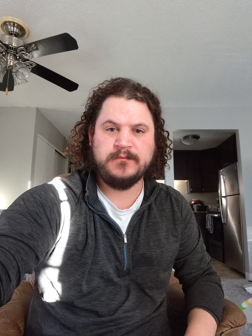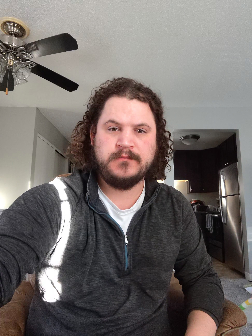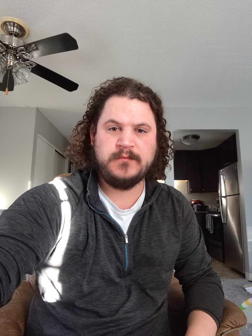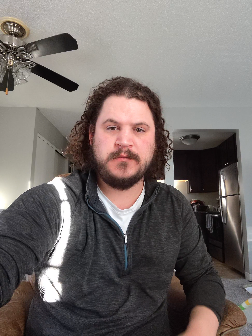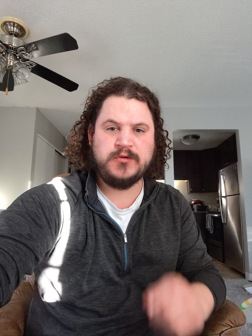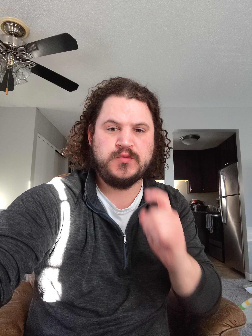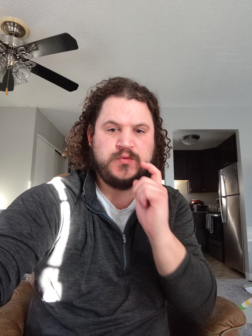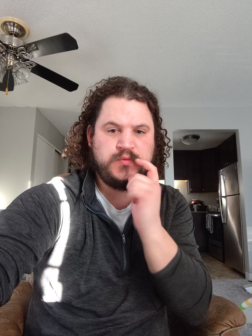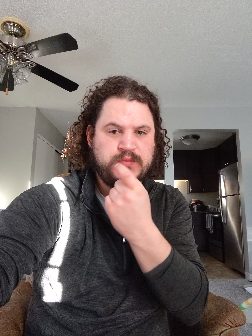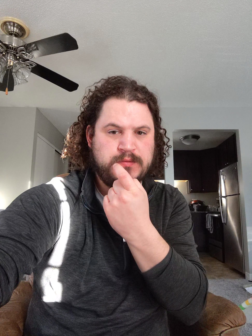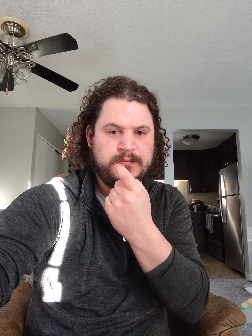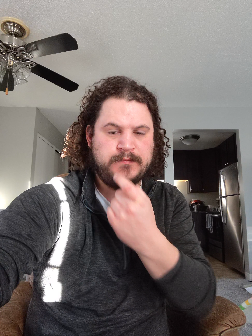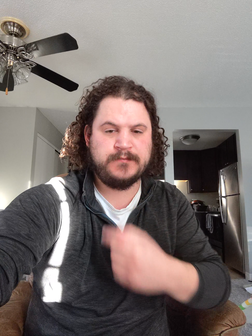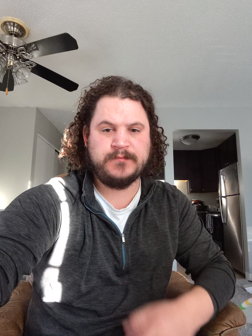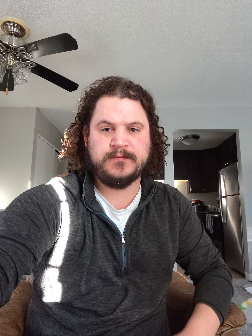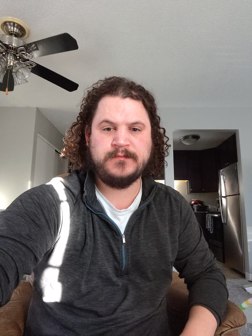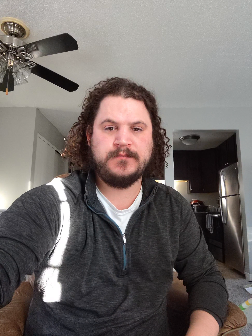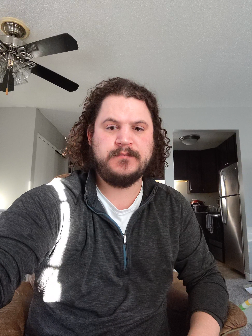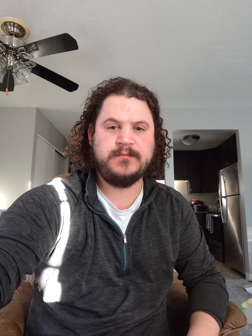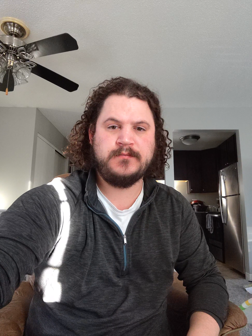tooth